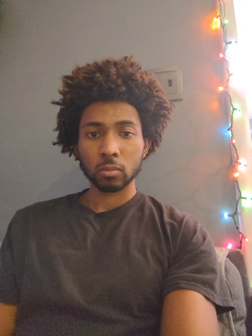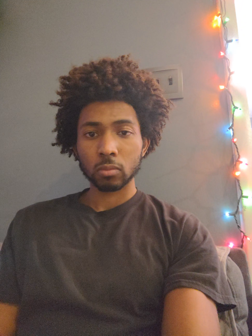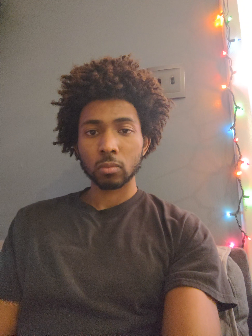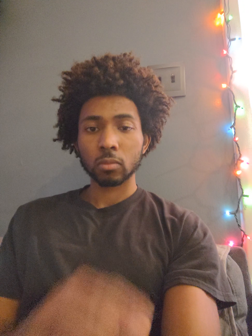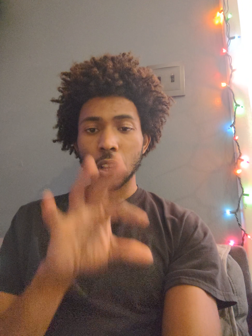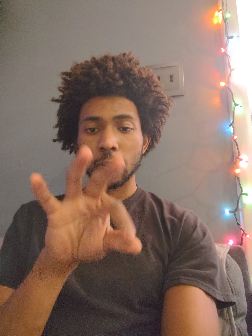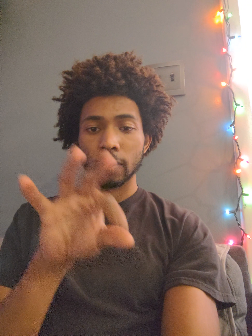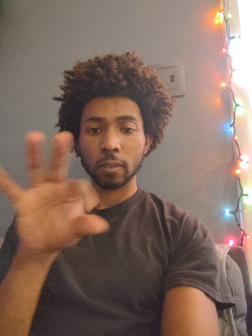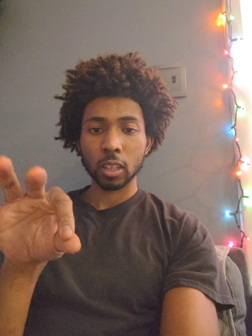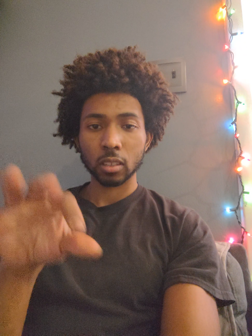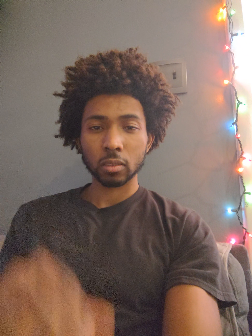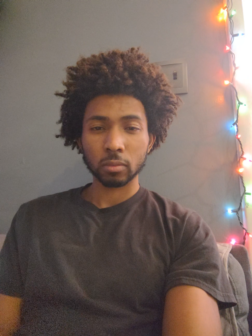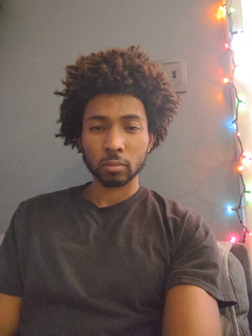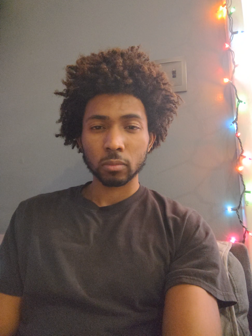french fries